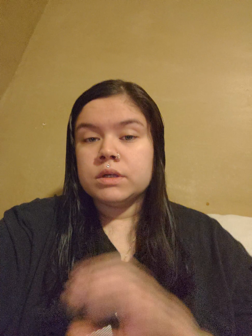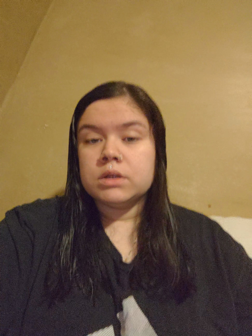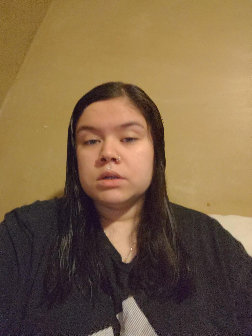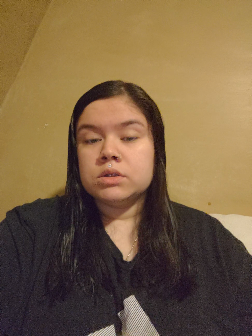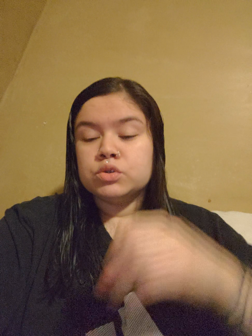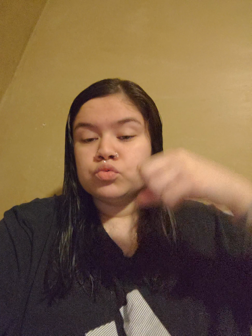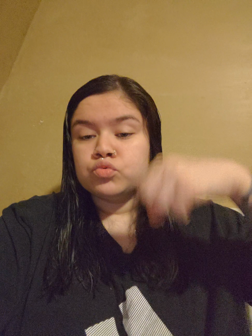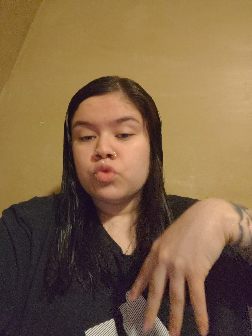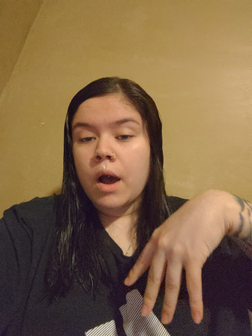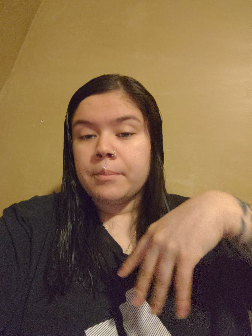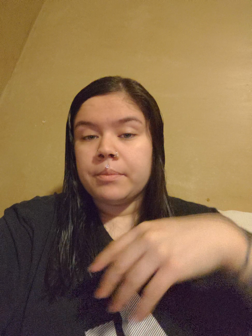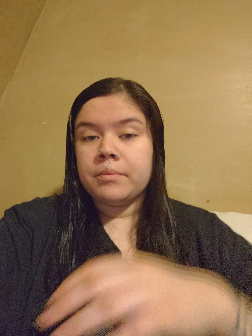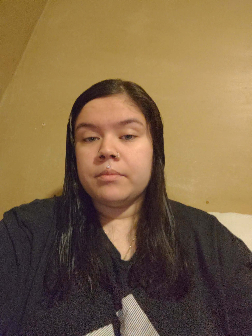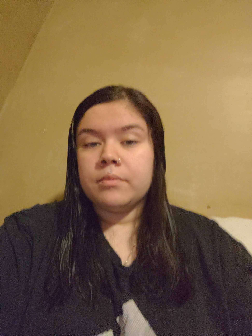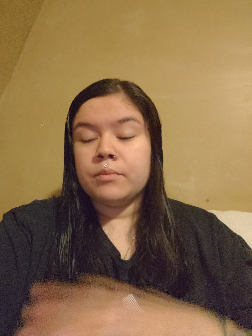drop